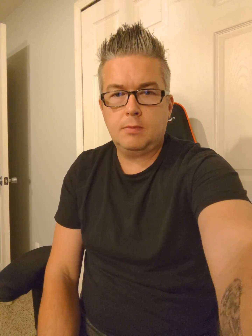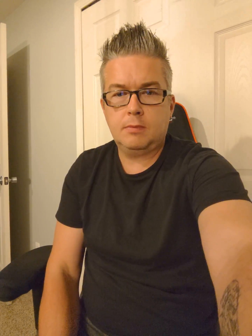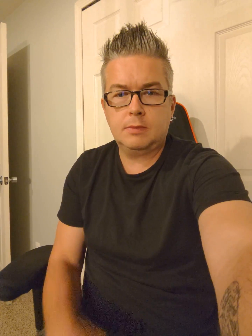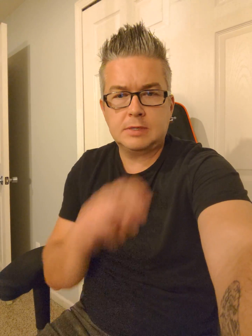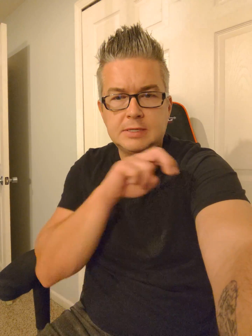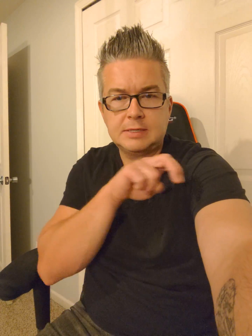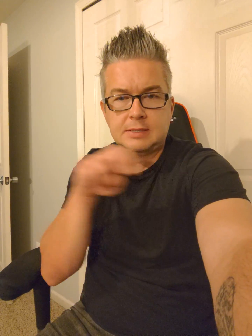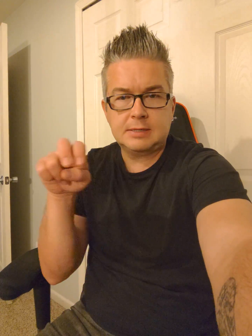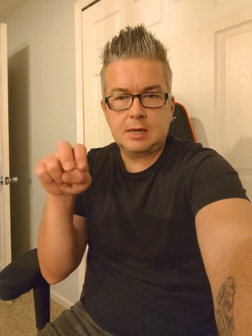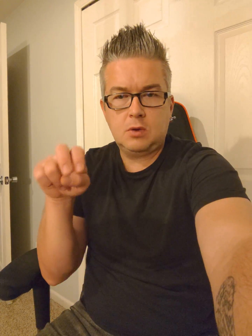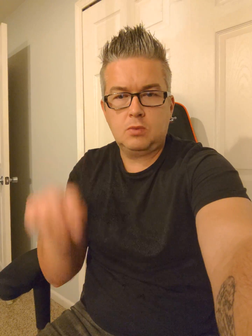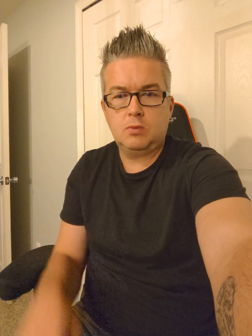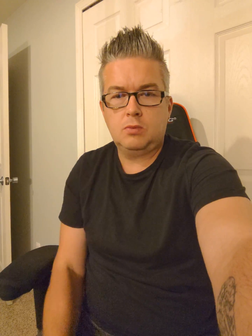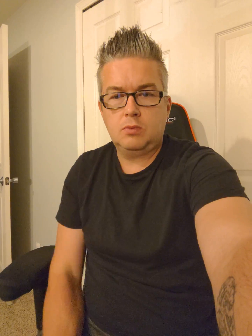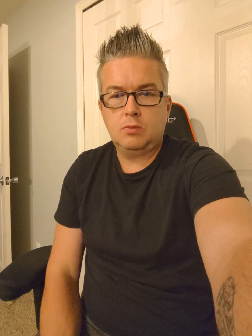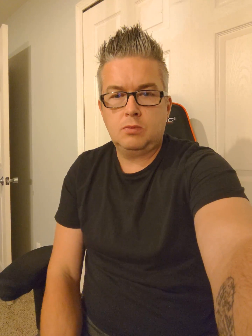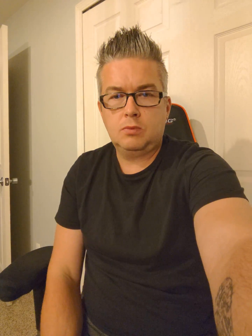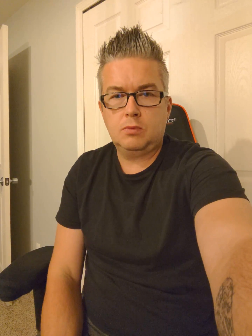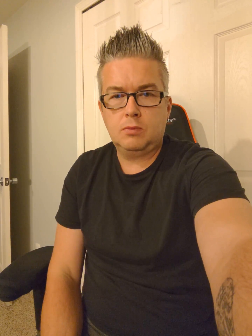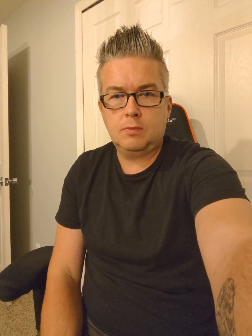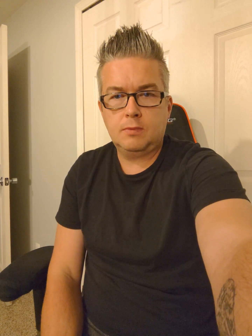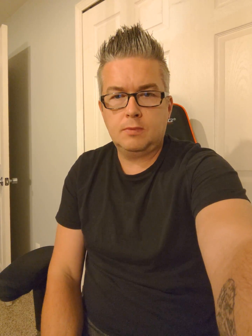couch